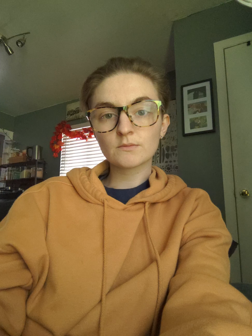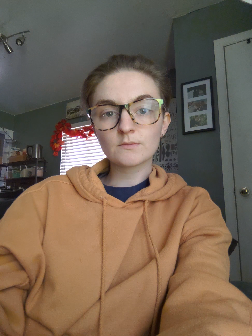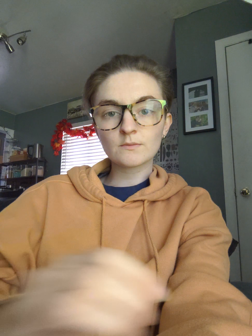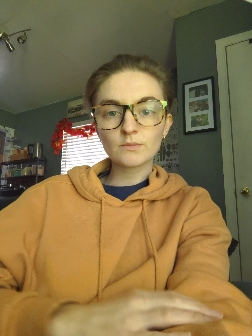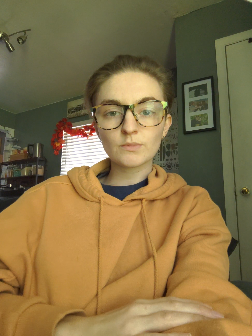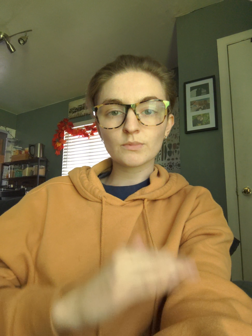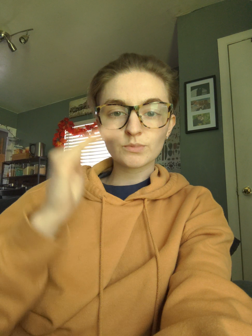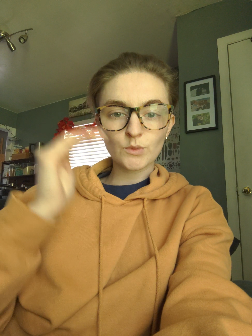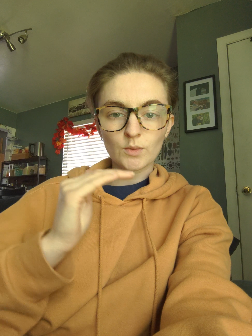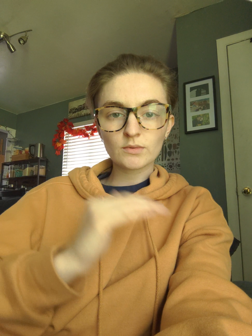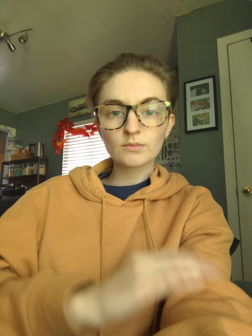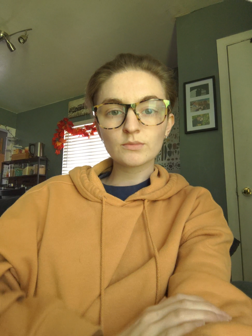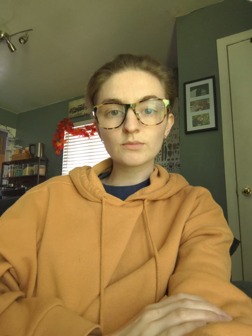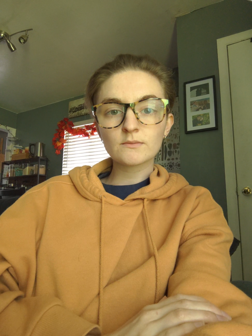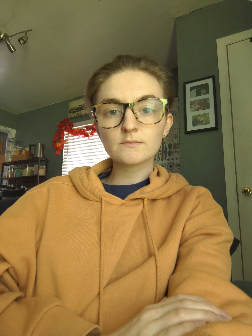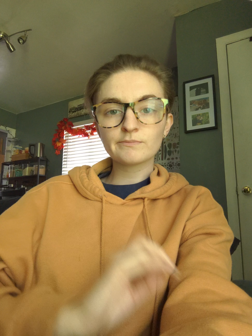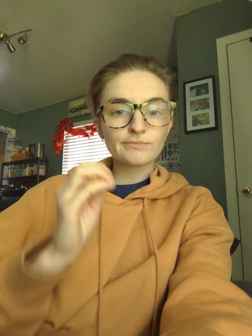little